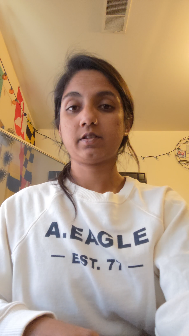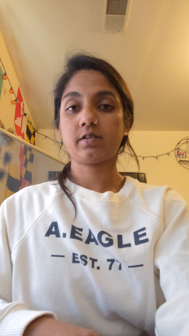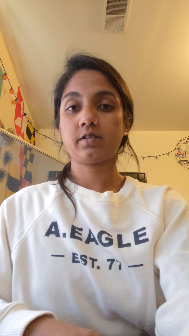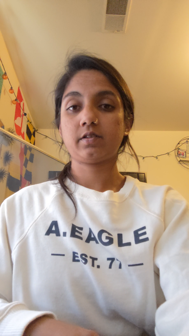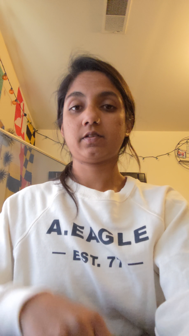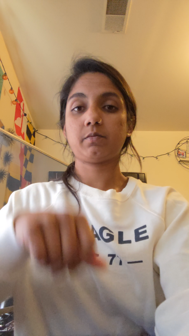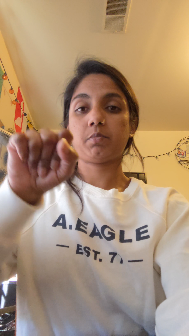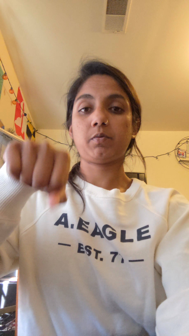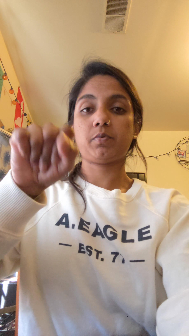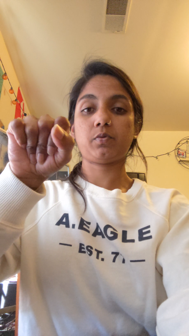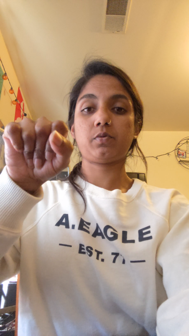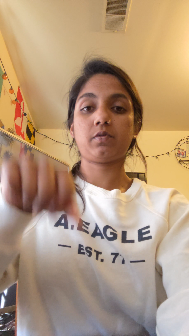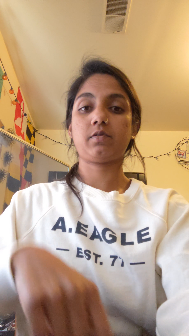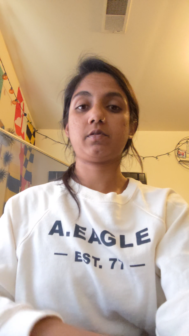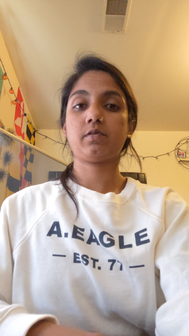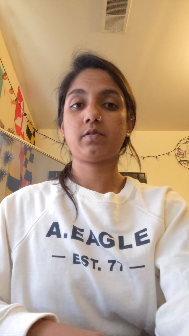motorcycle